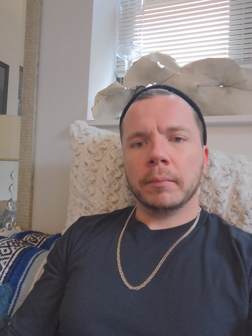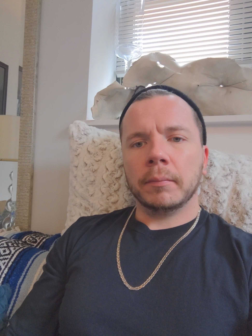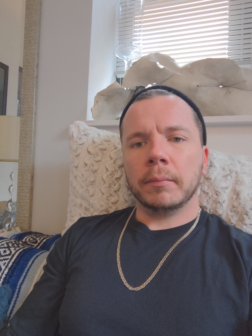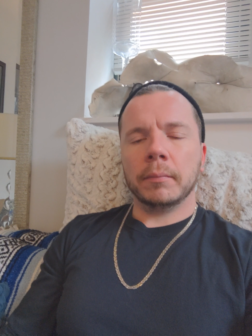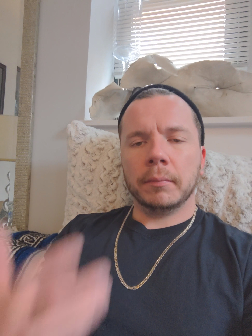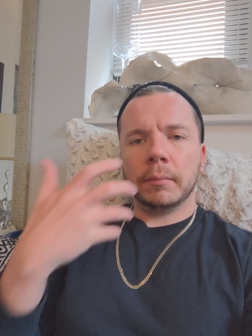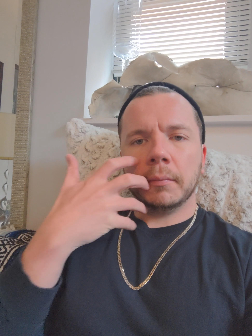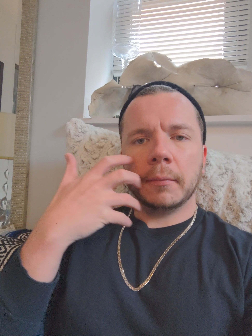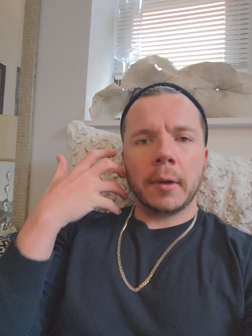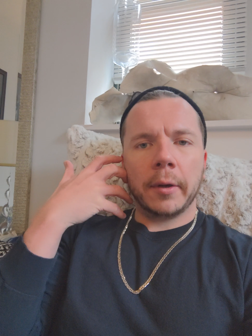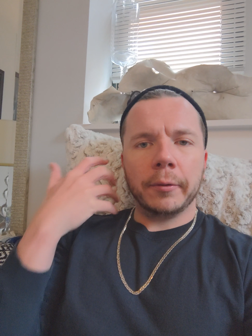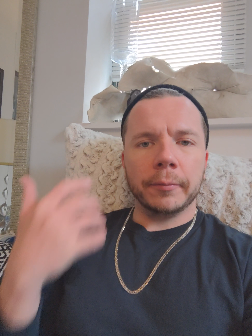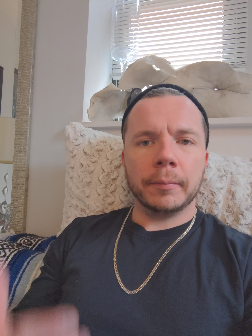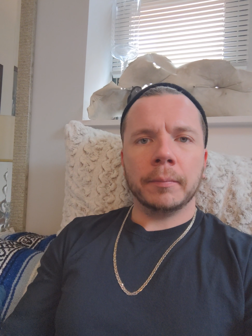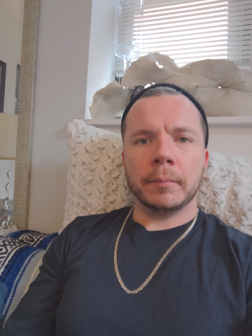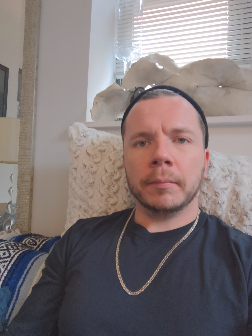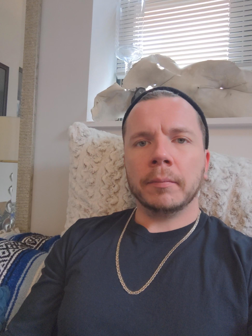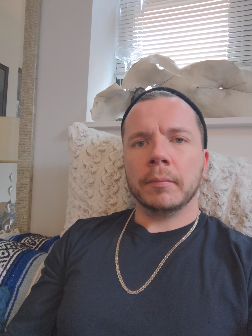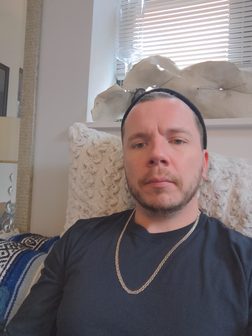tiger